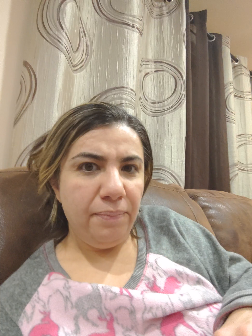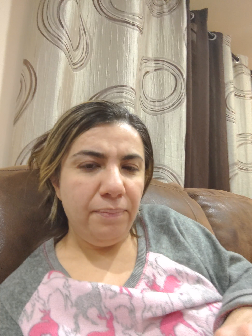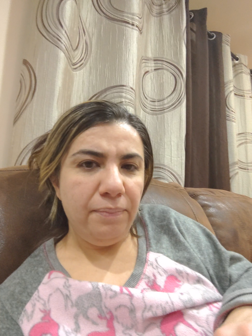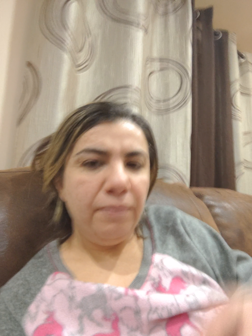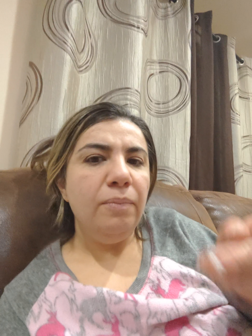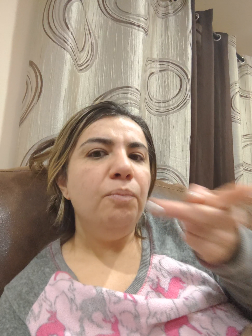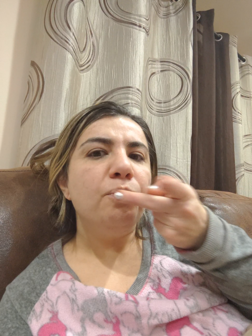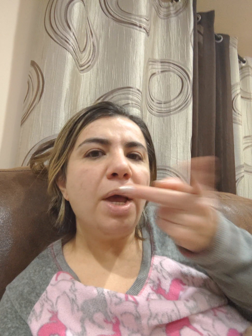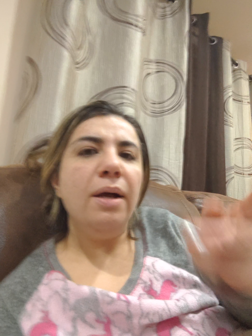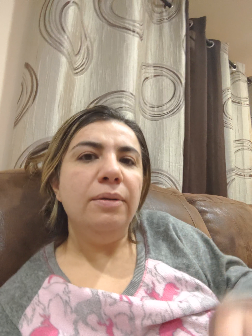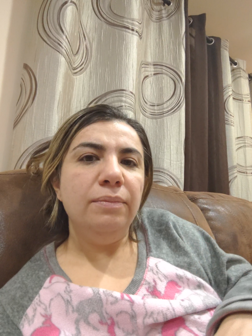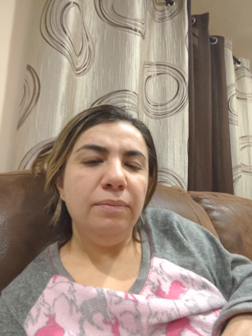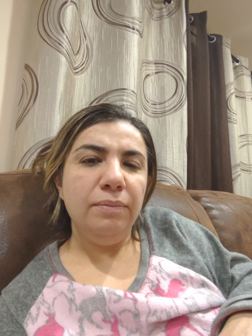kiss